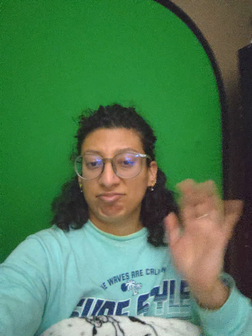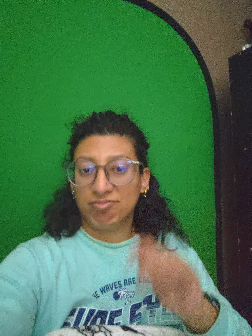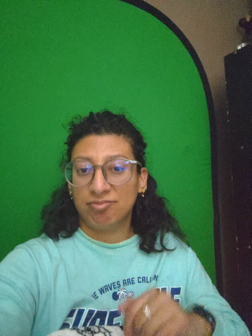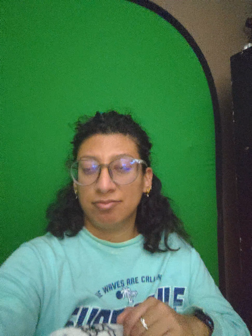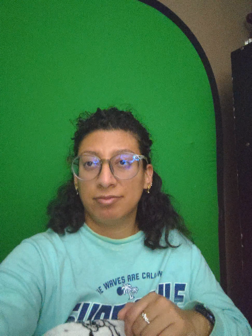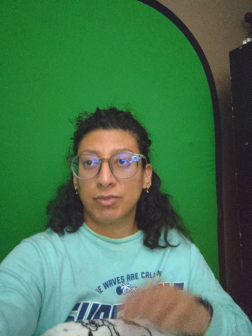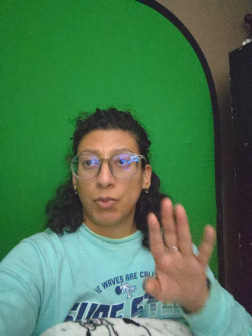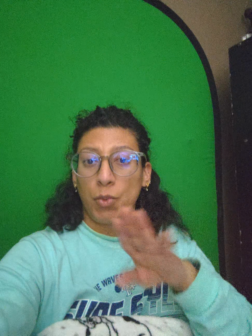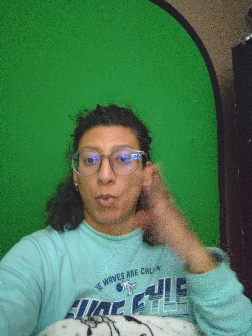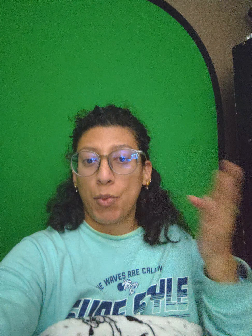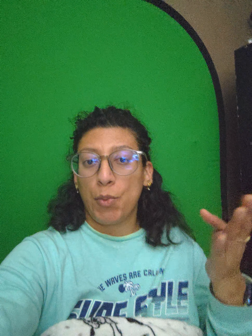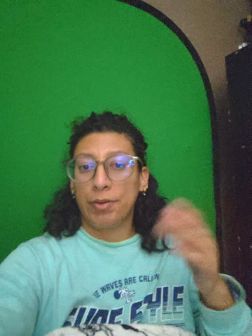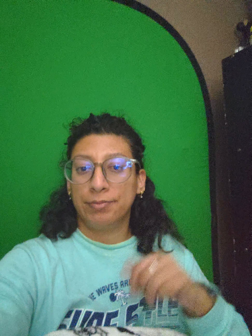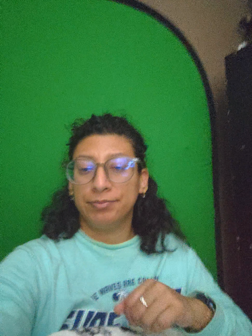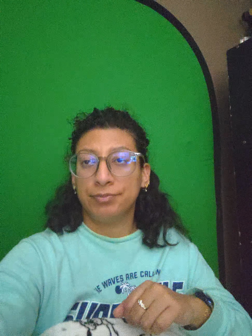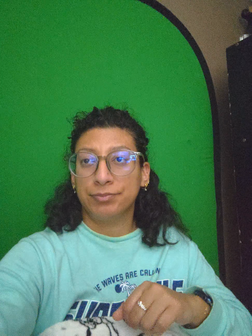open